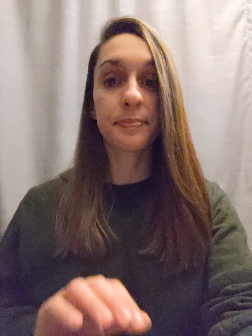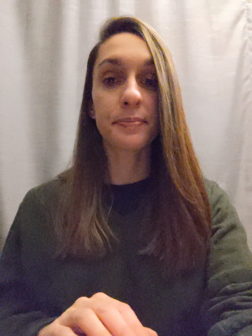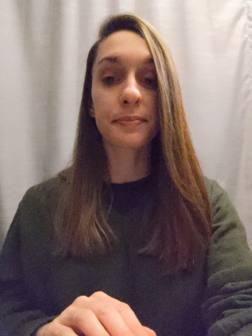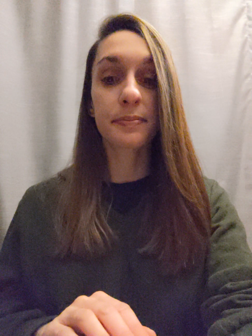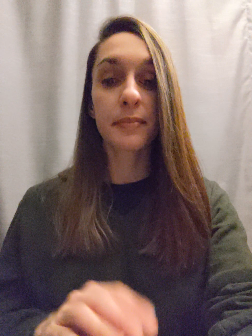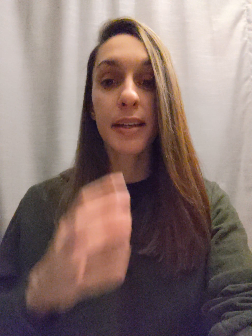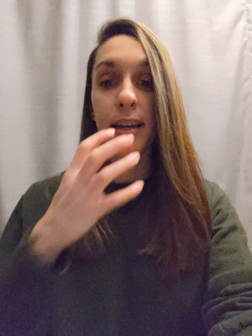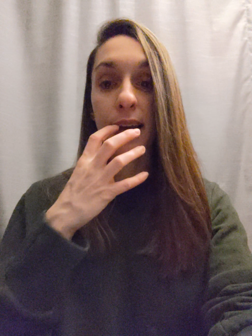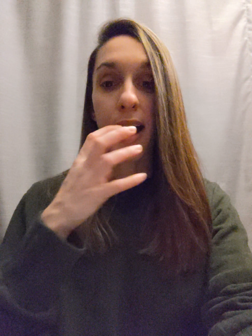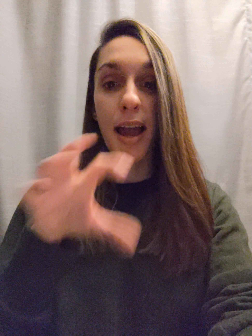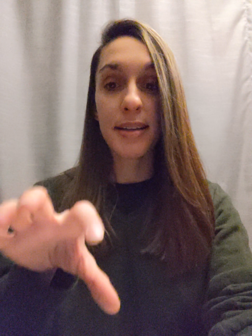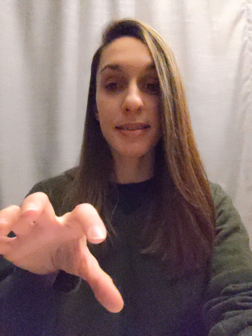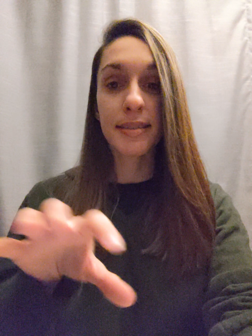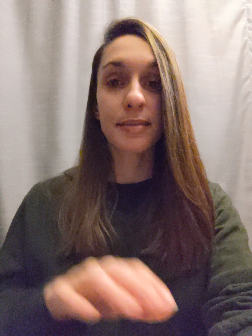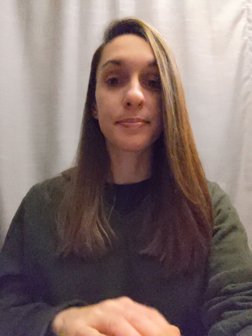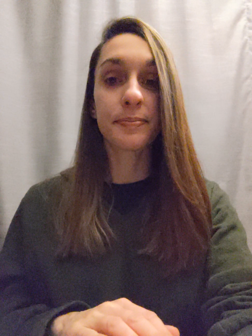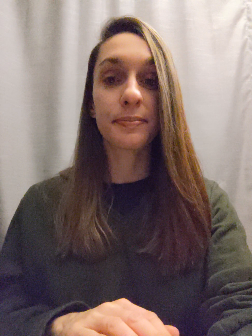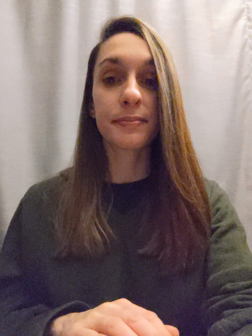hot